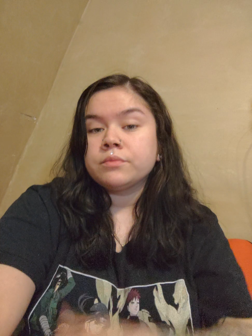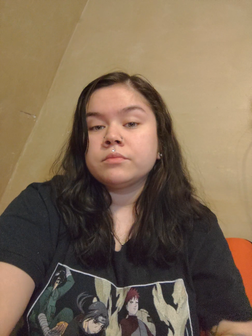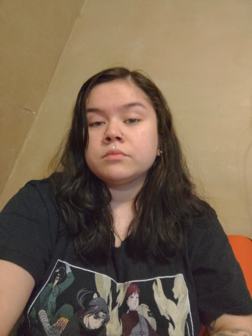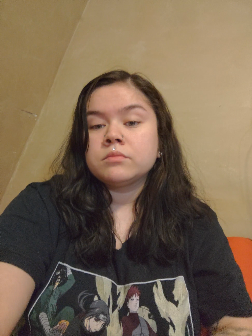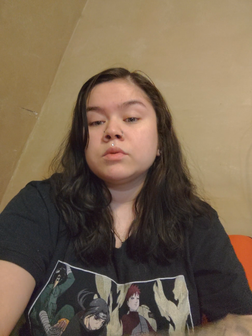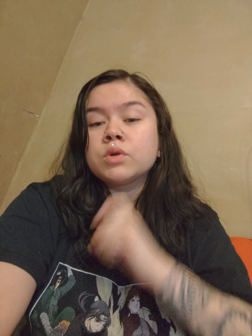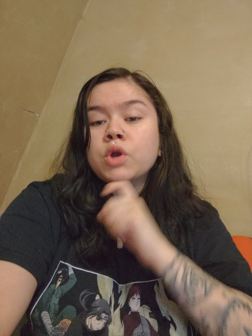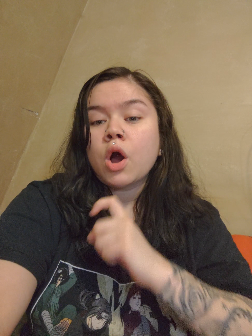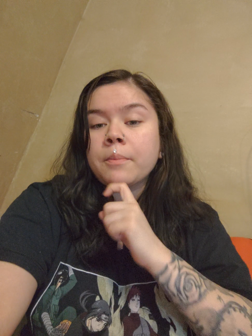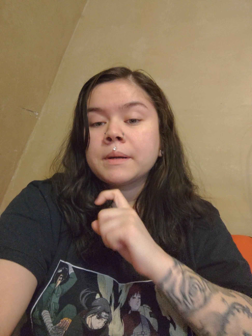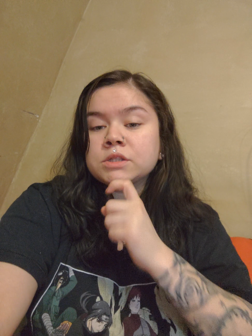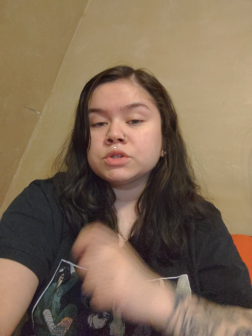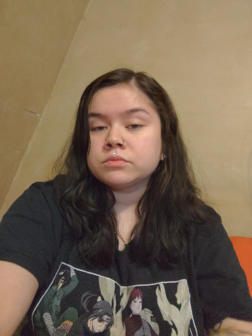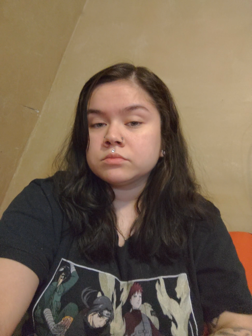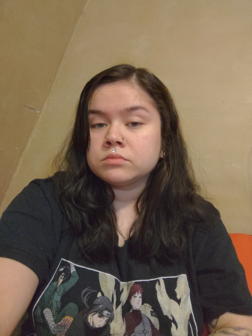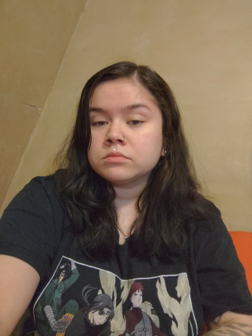garbage